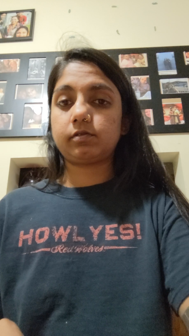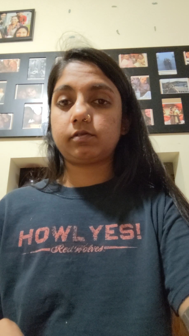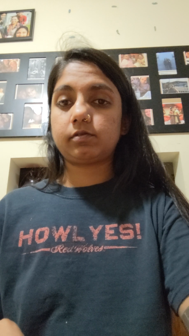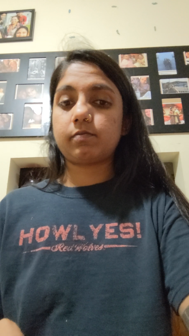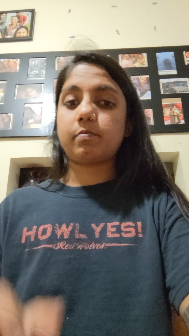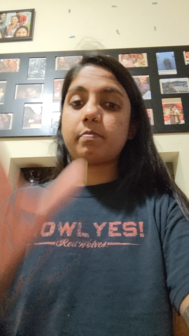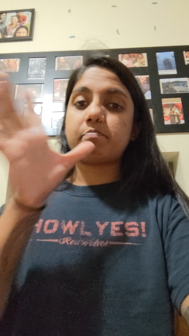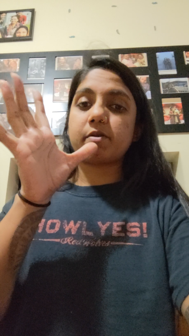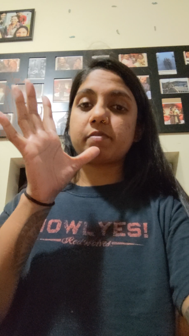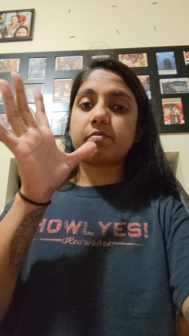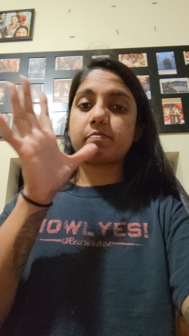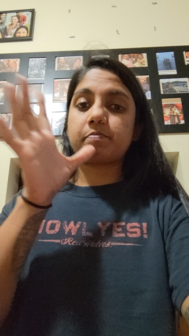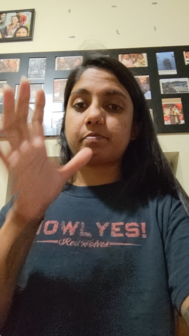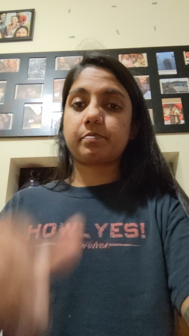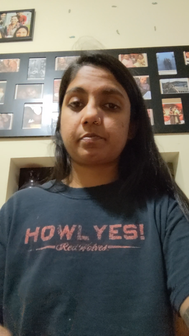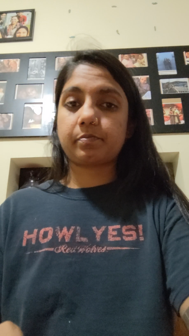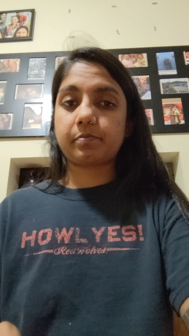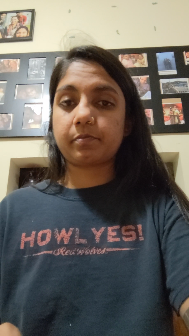mommy